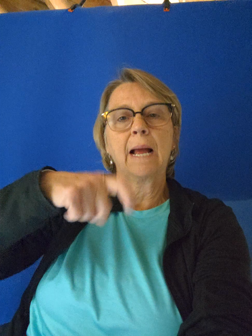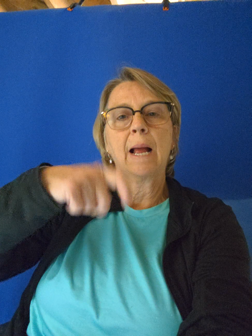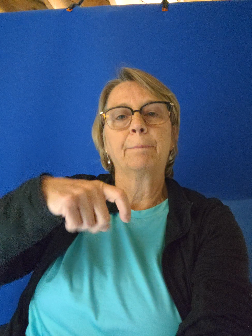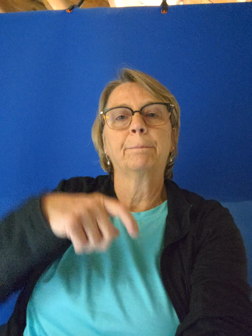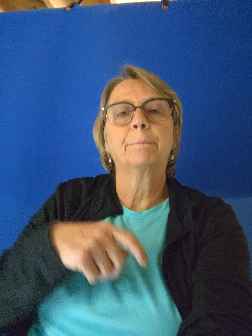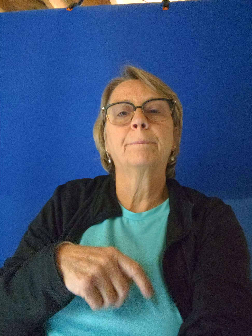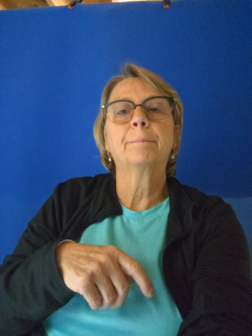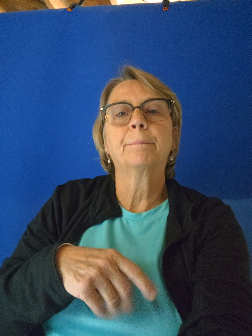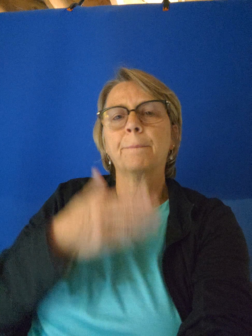time